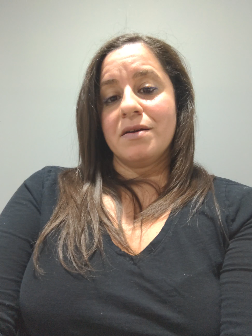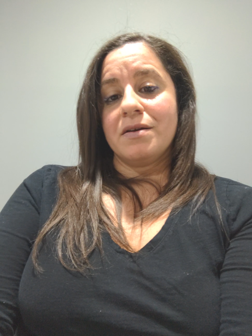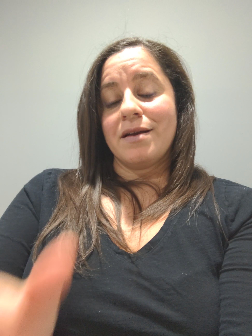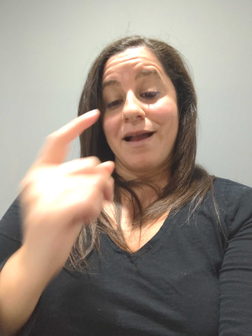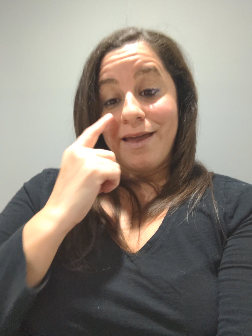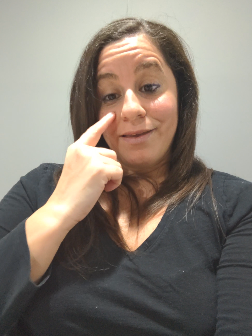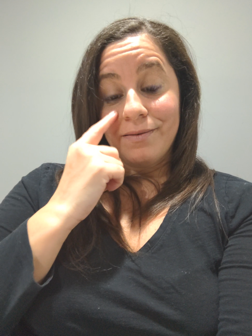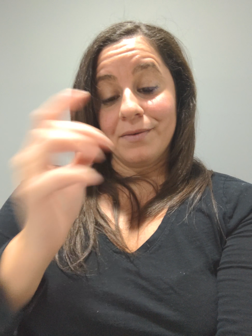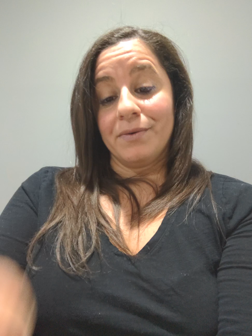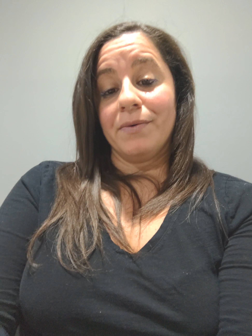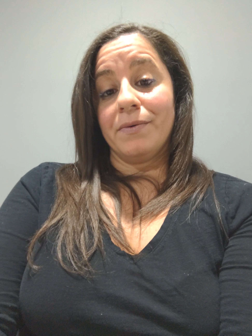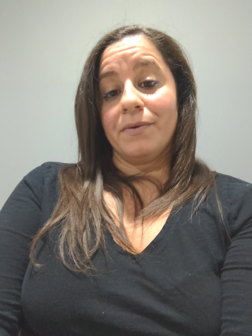eye